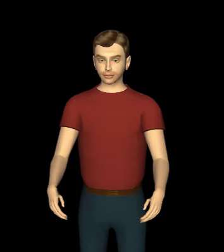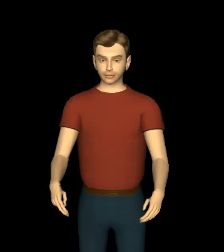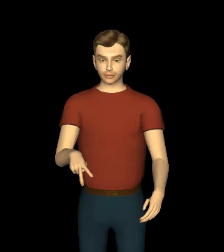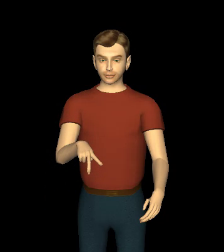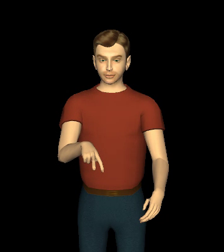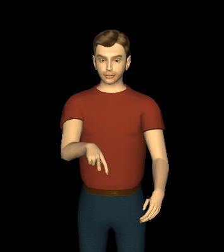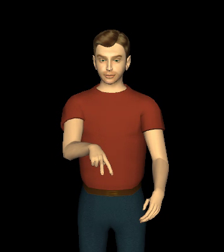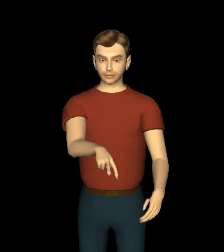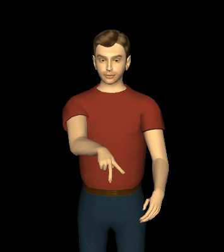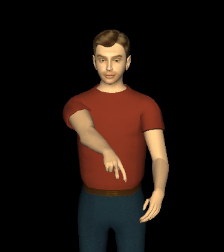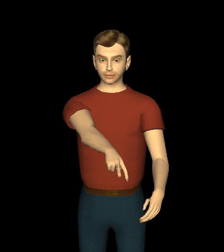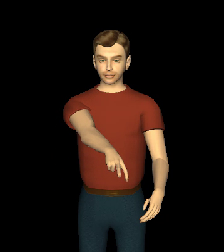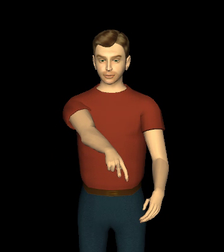يمشي